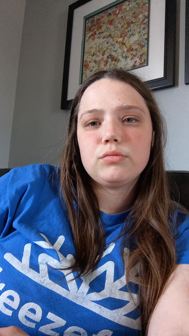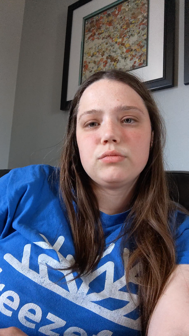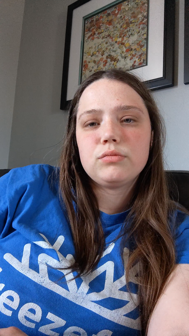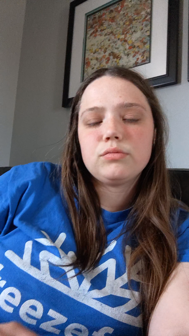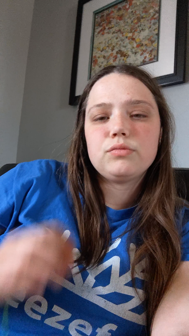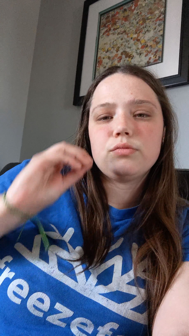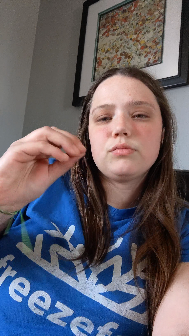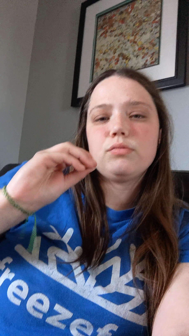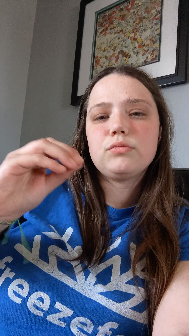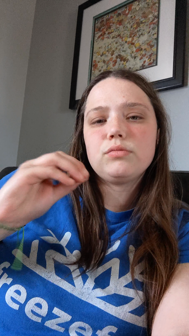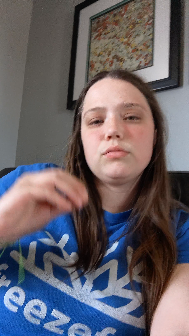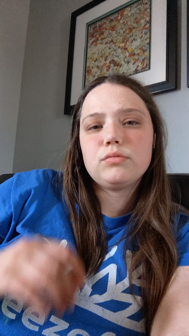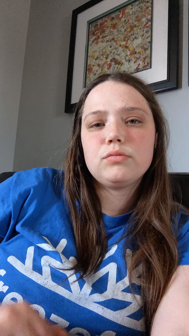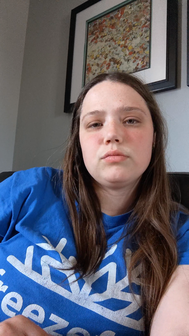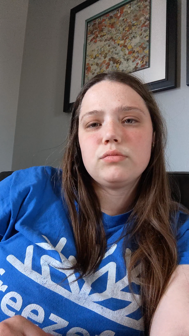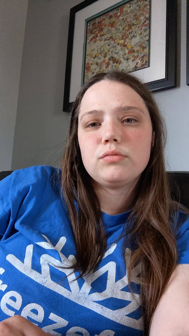fix